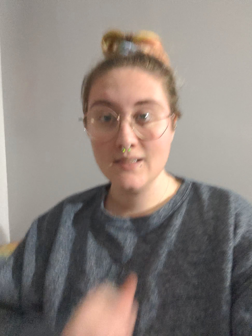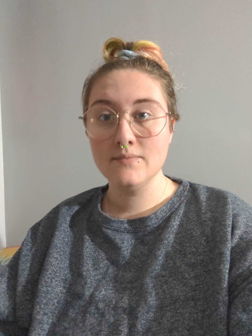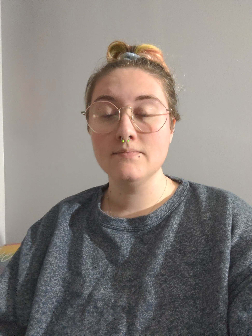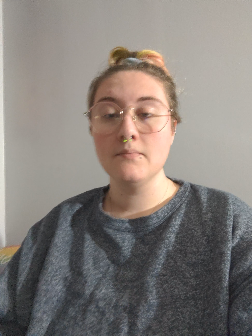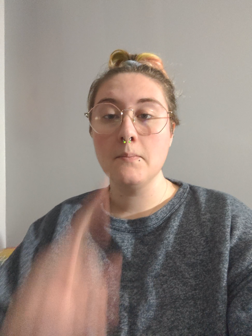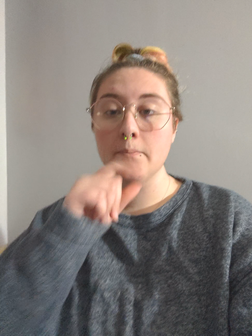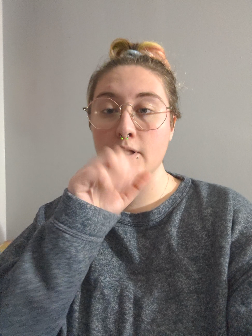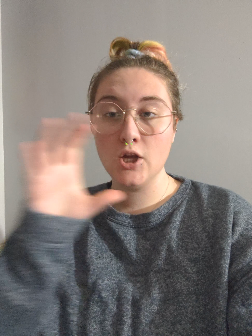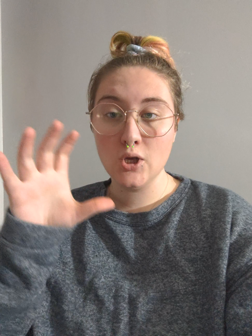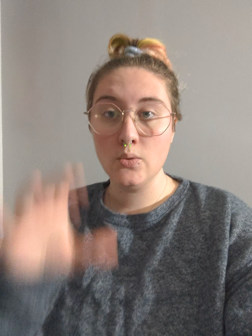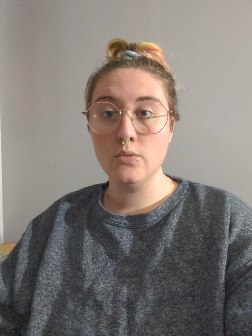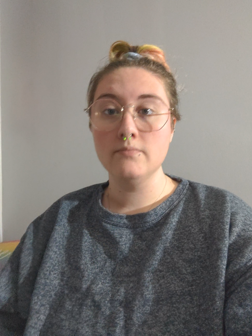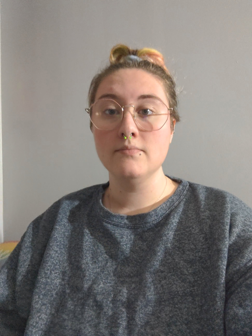balloon